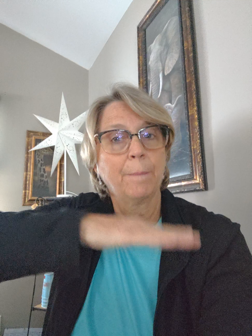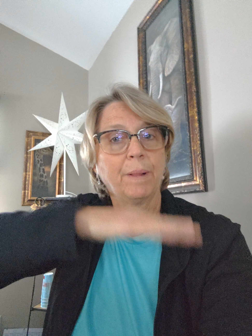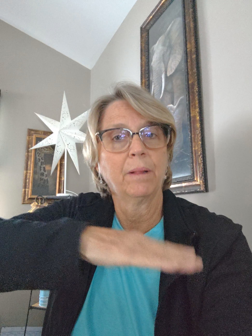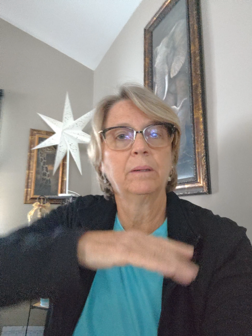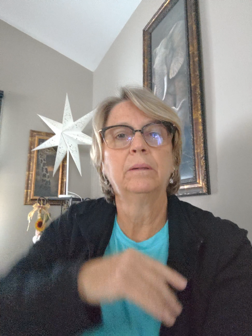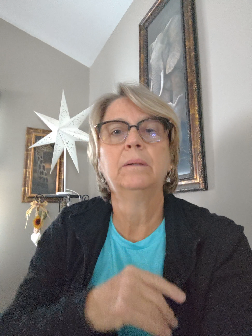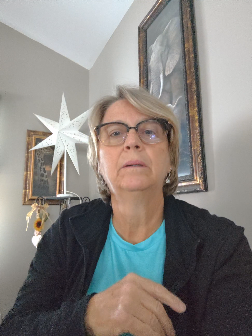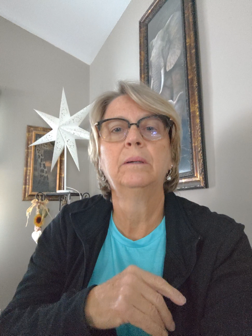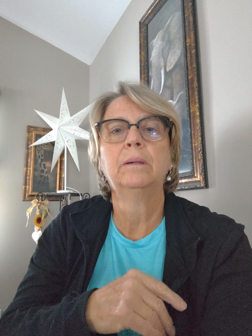table